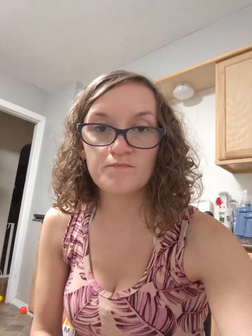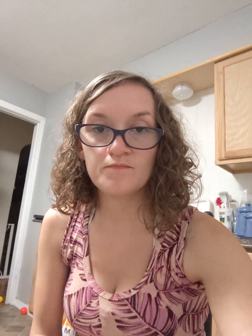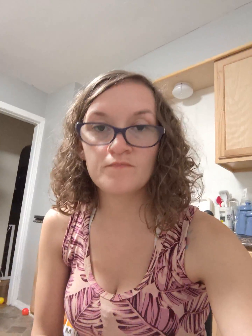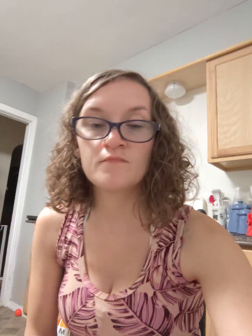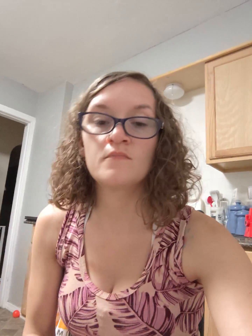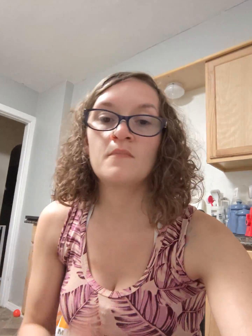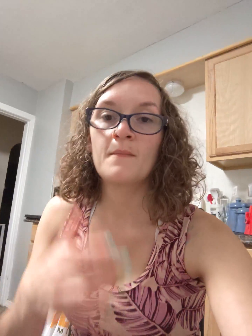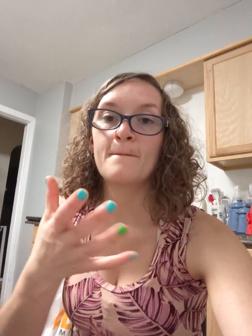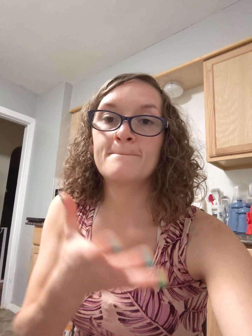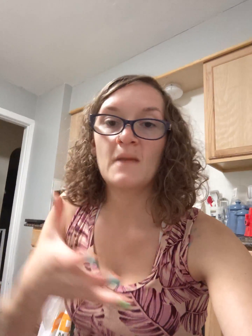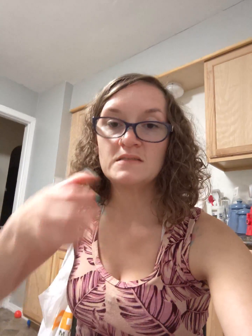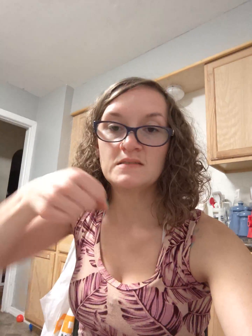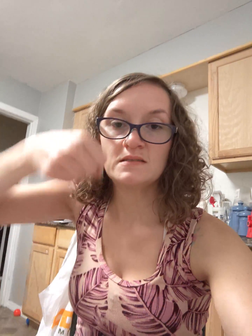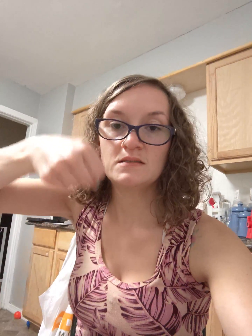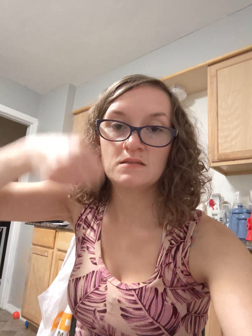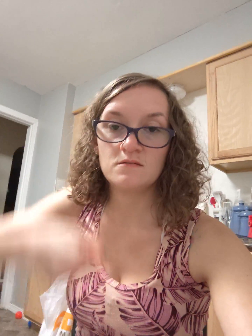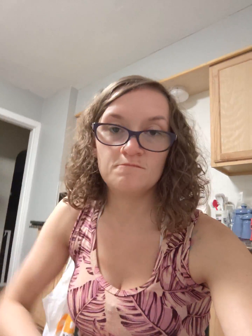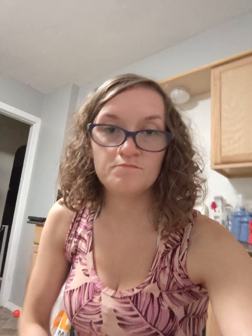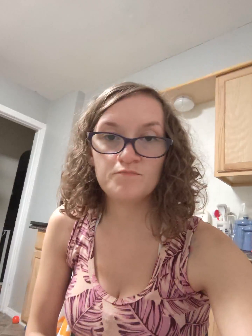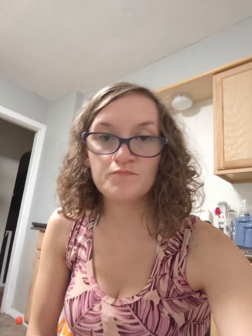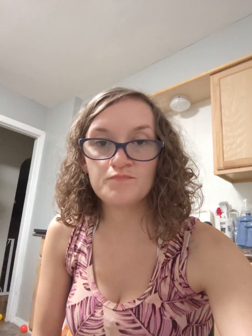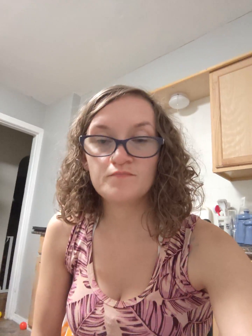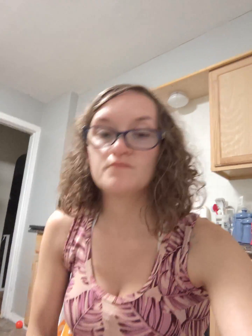basket